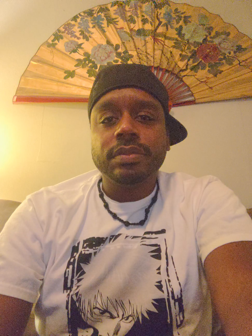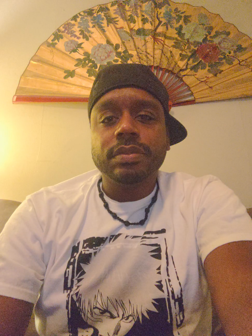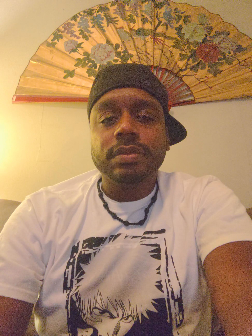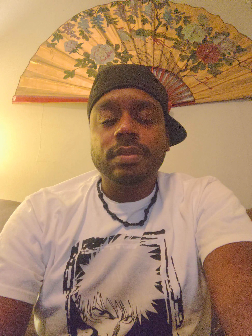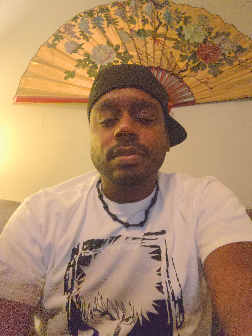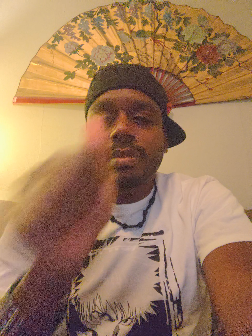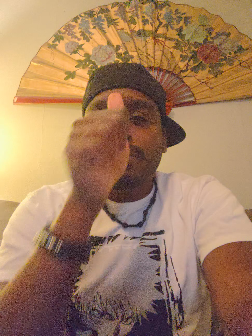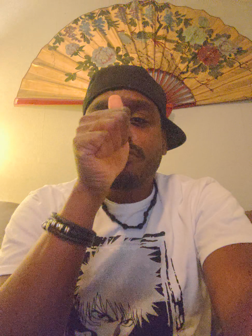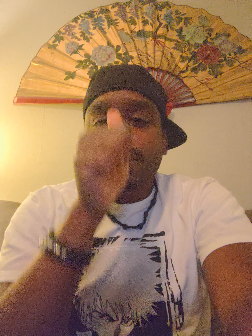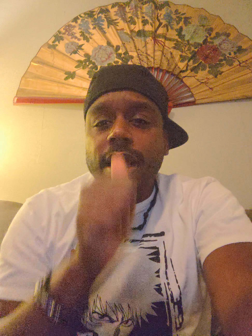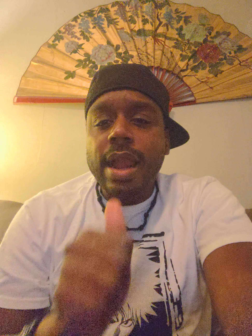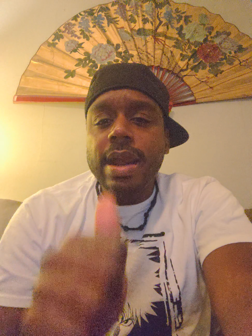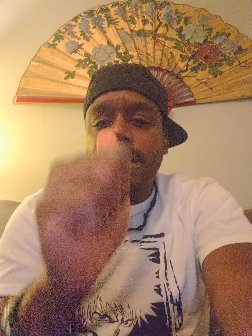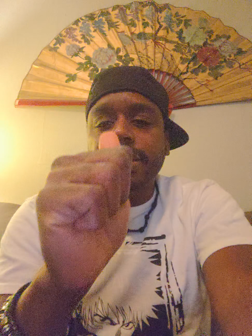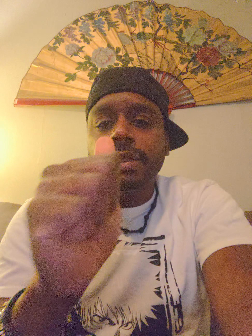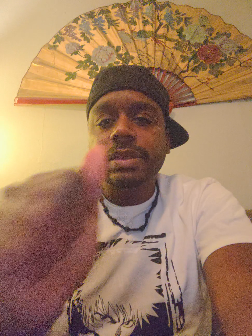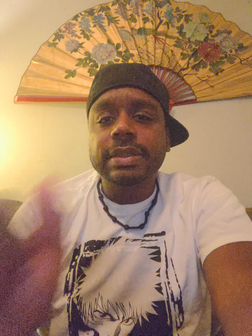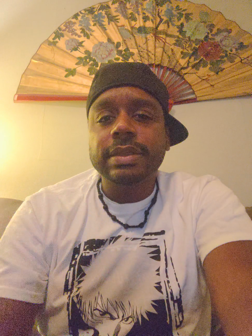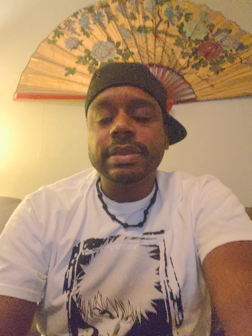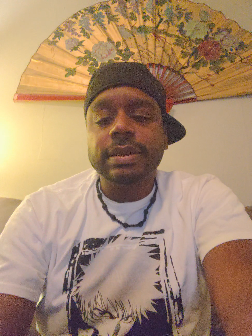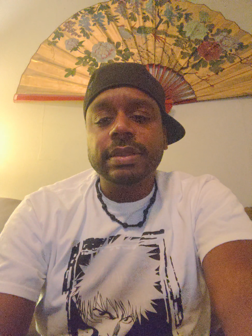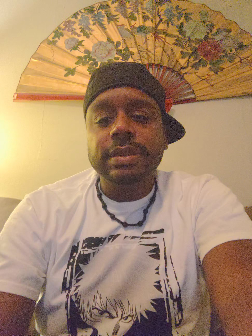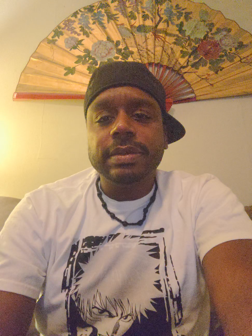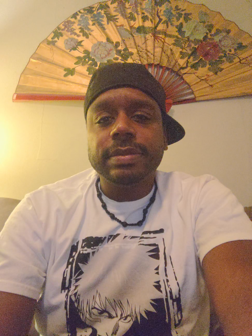hide